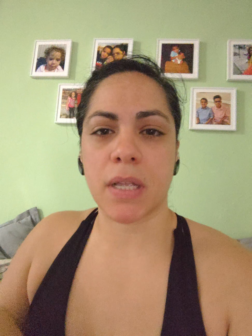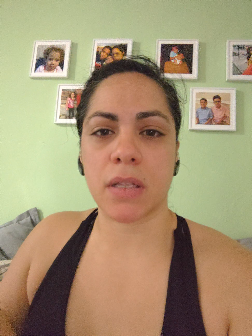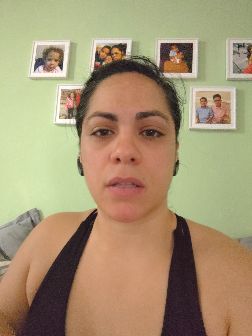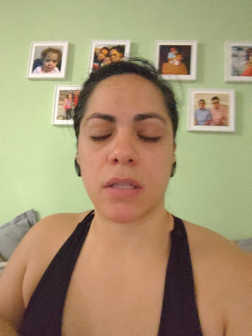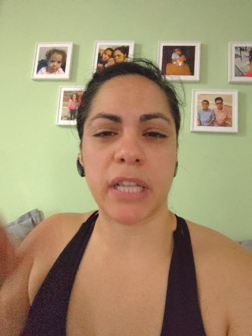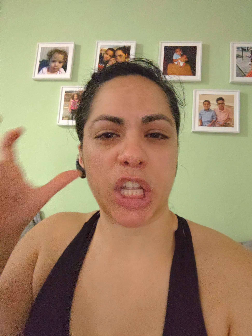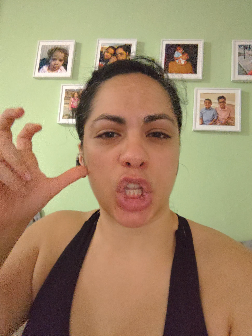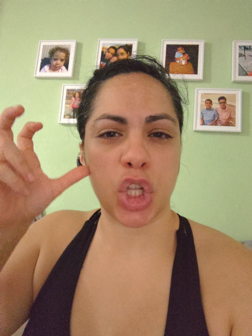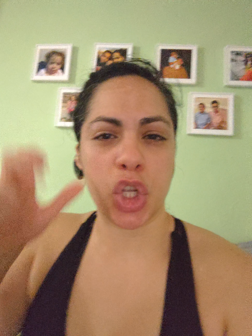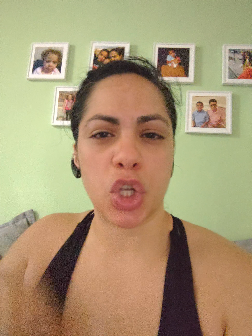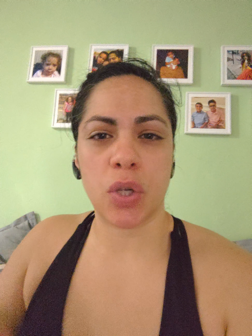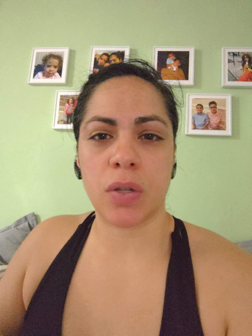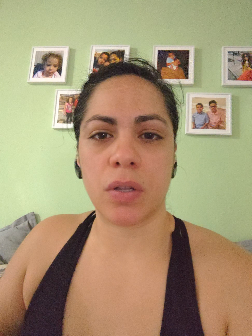hear